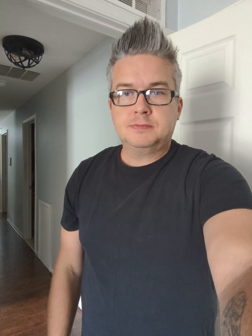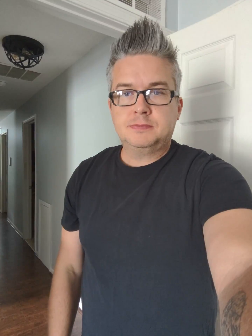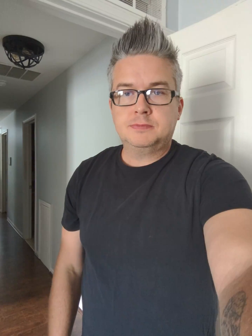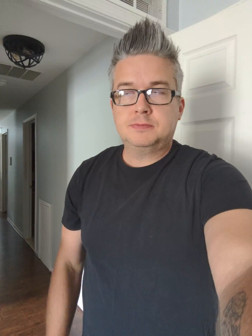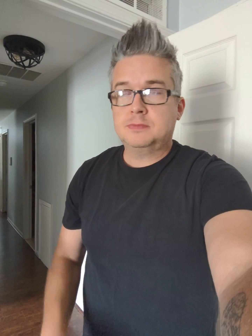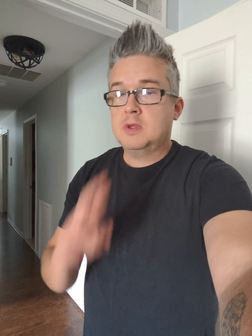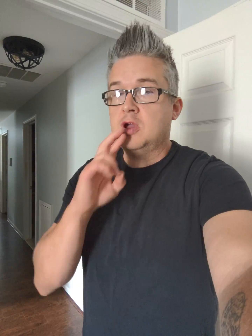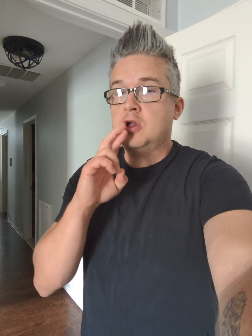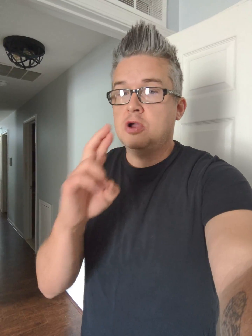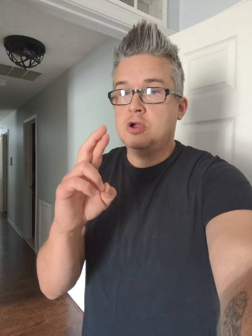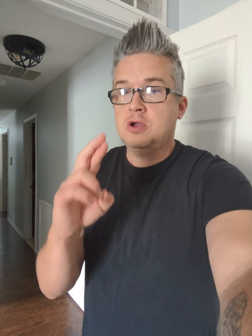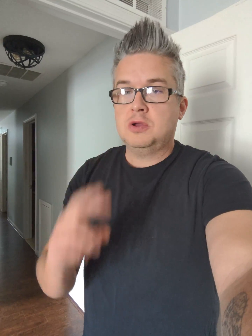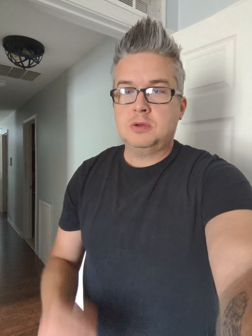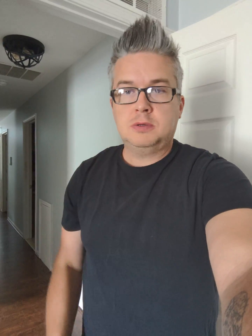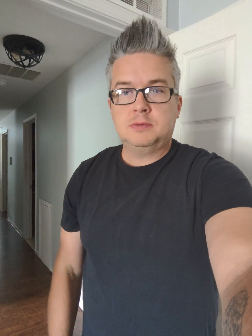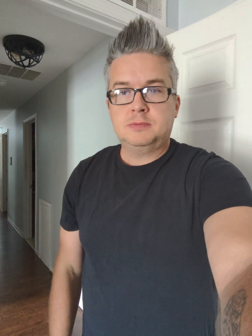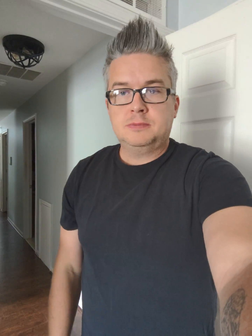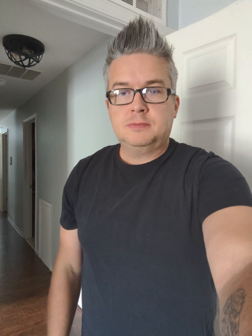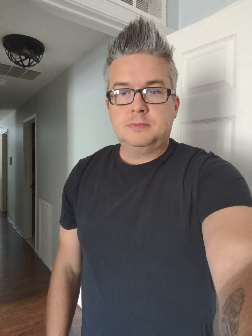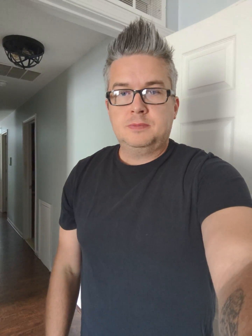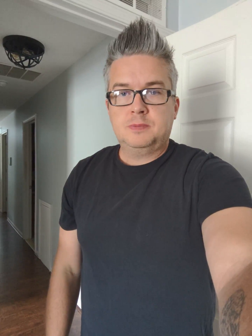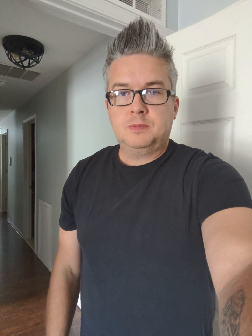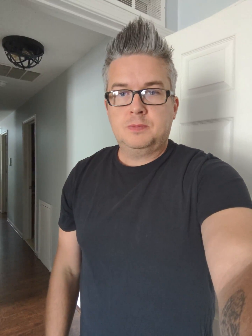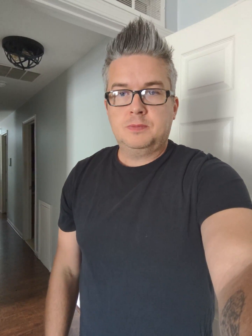are